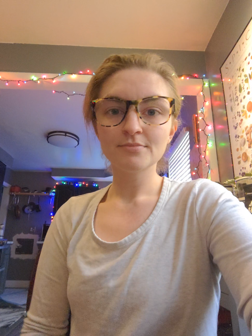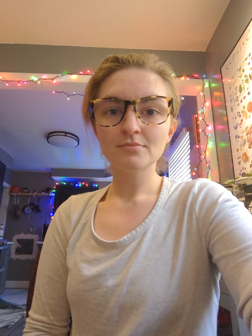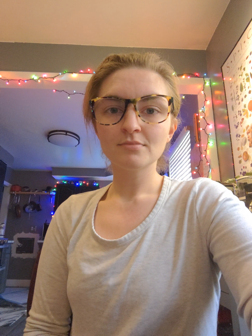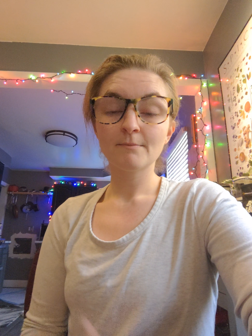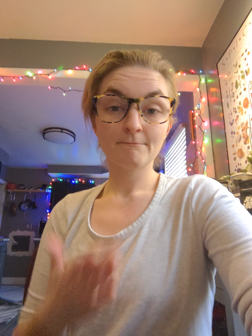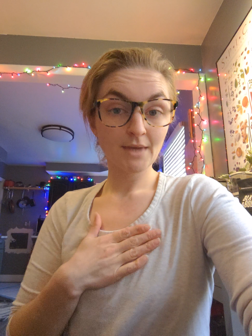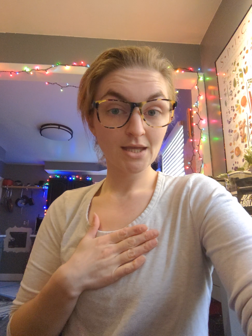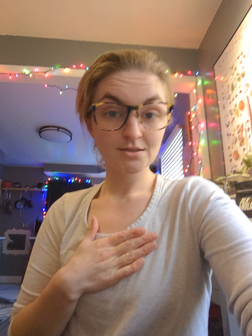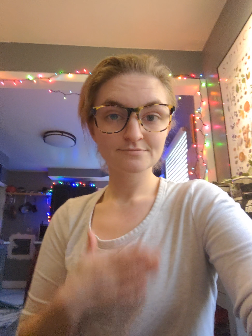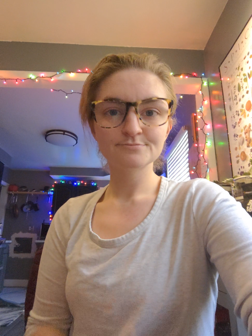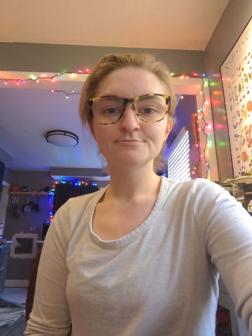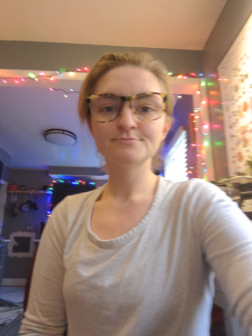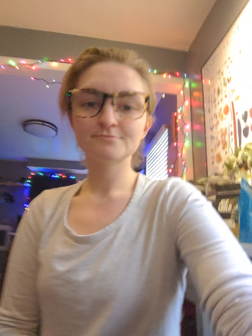my